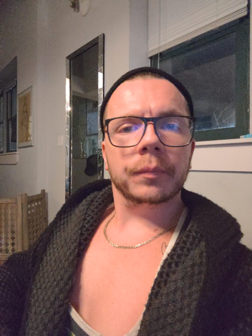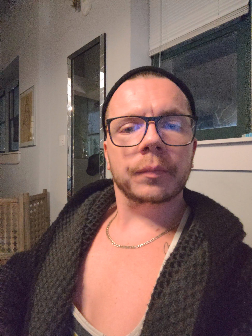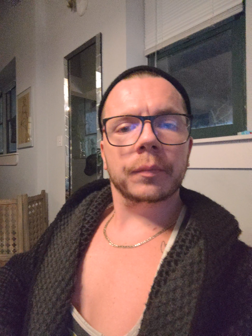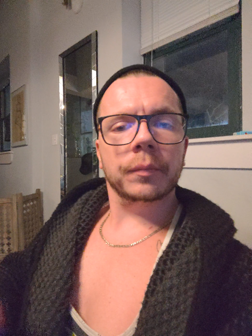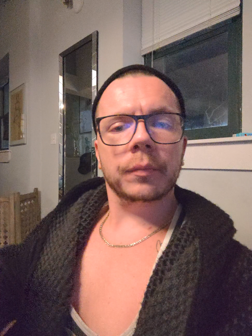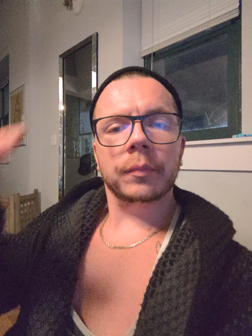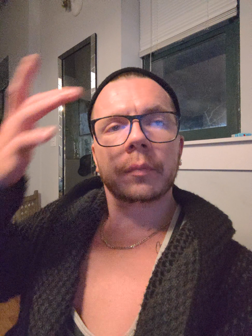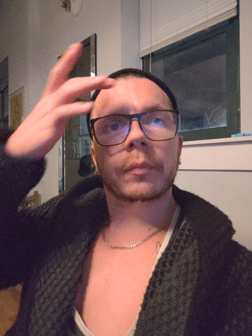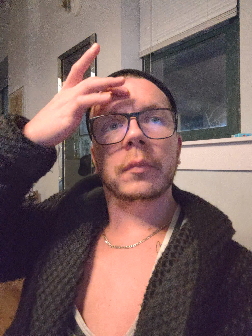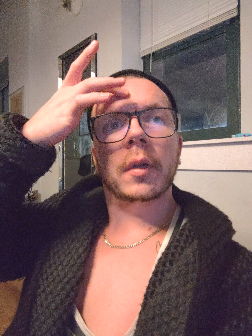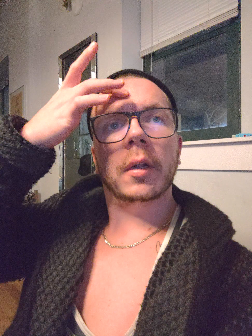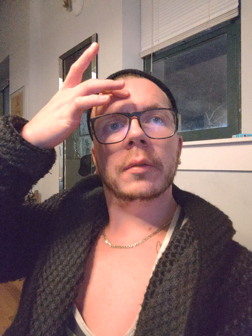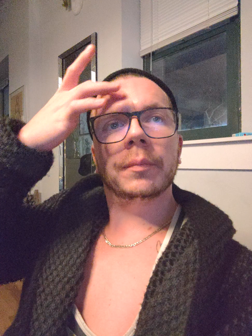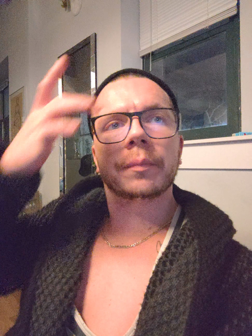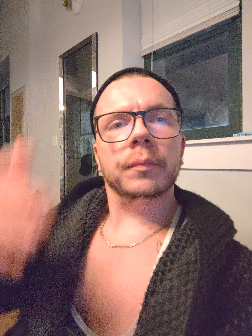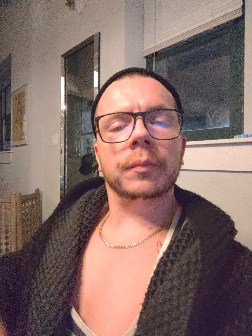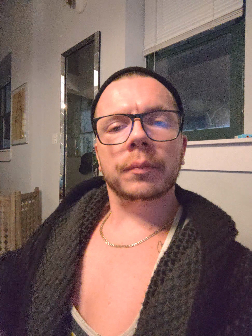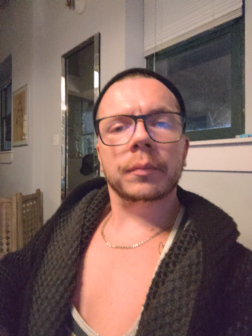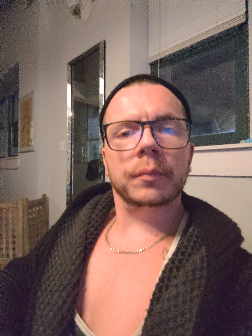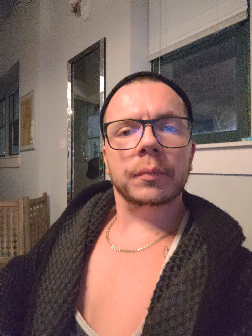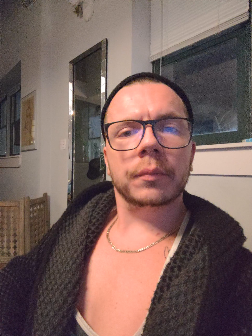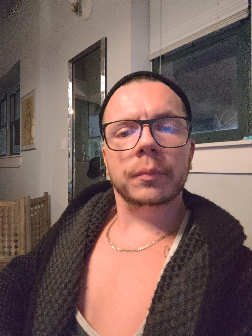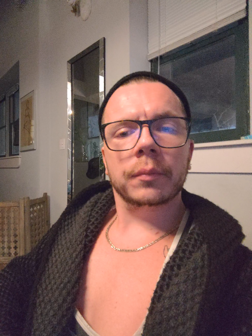sick